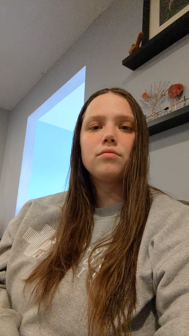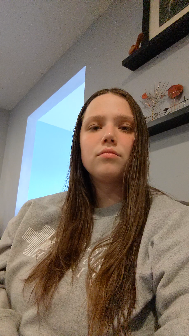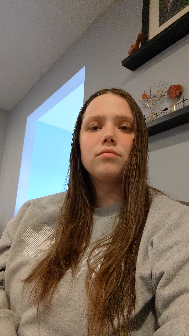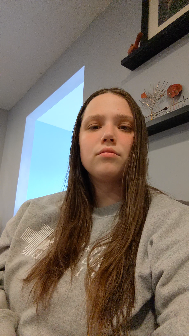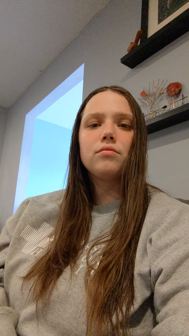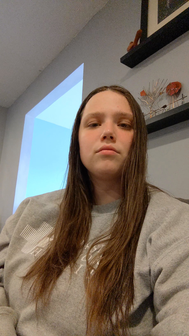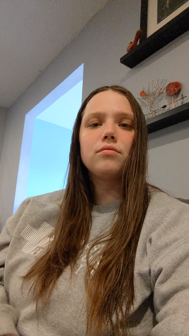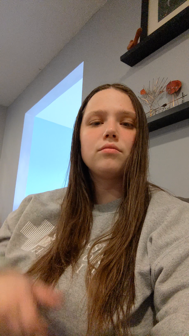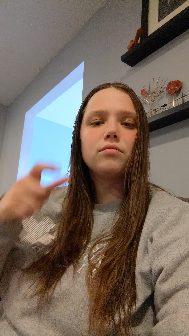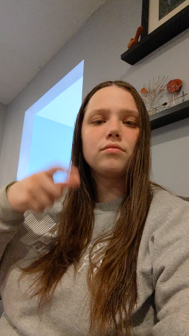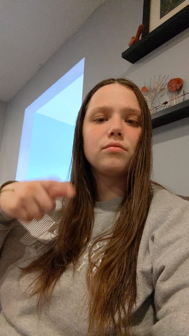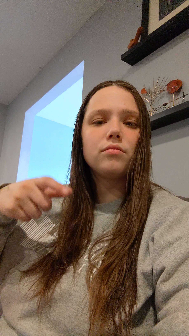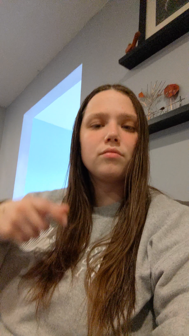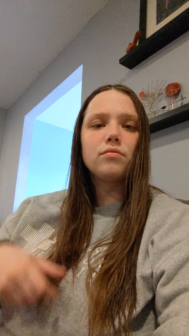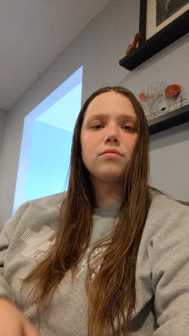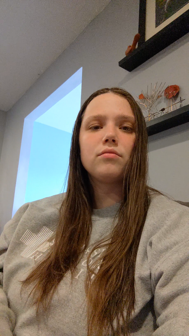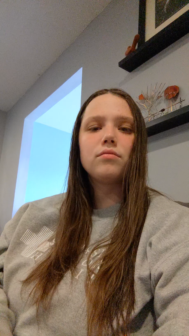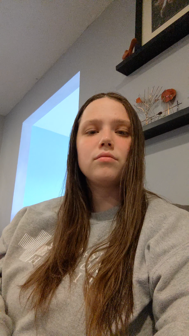plate